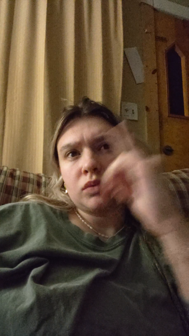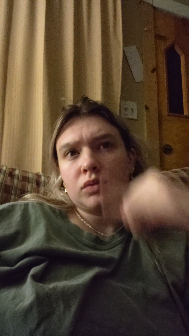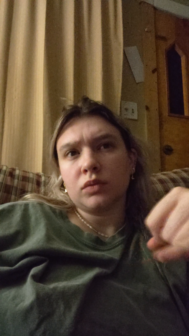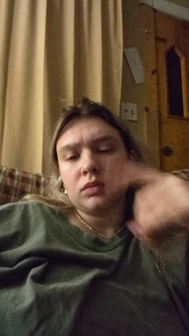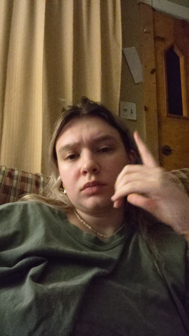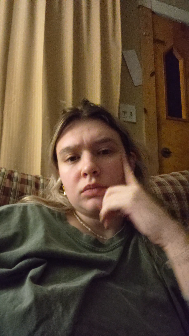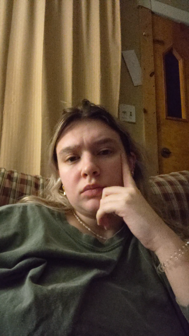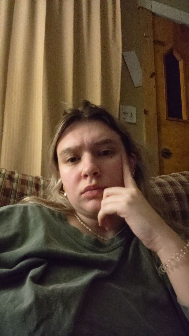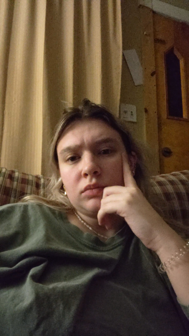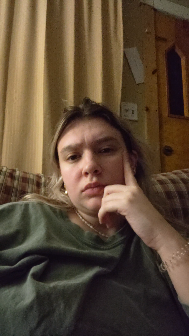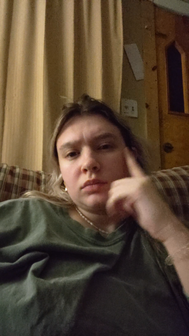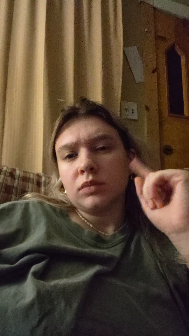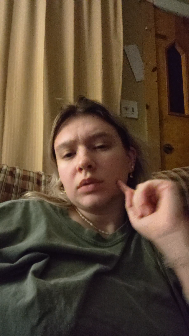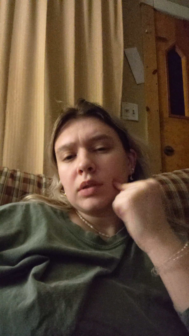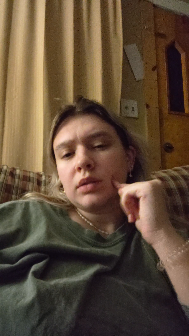candy